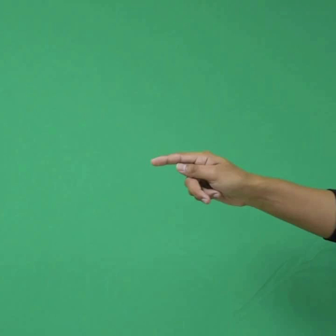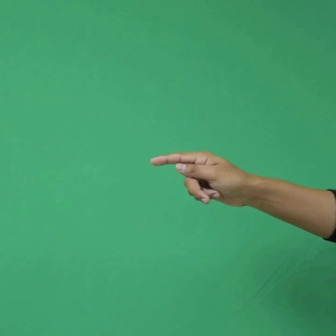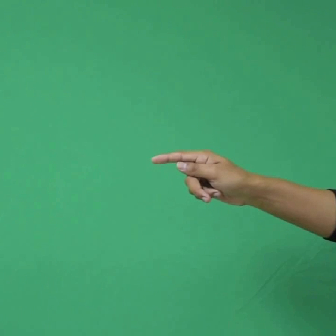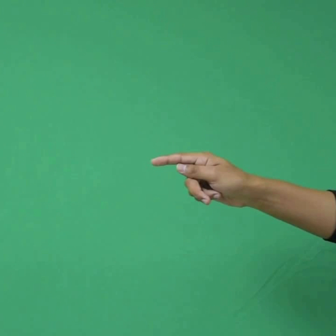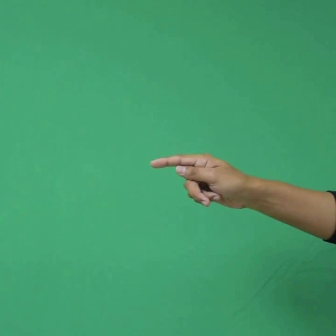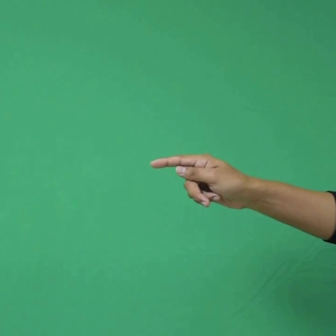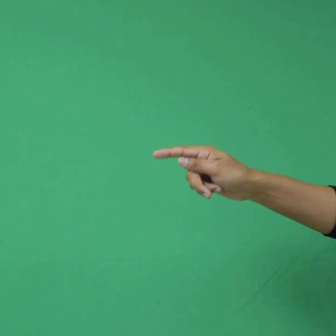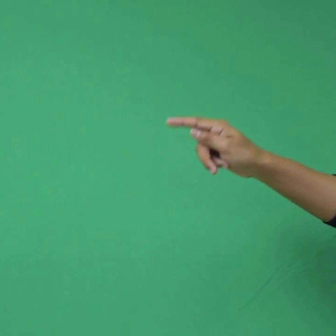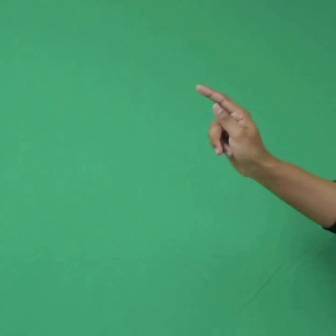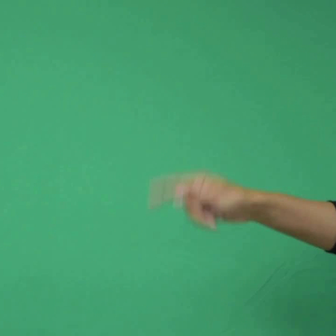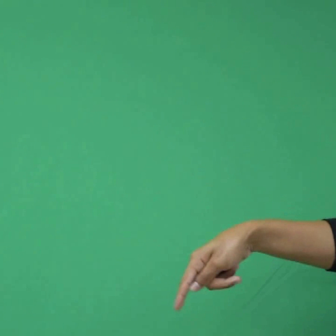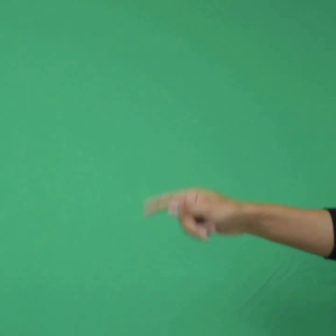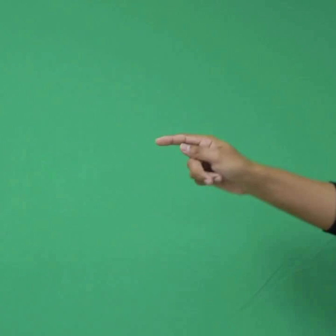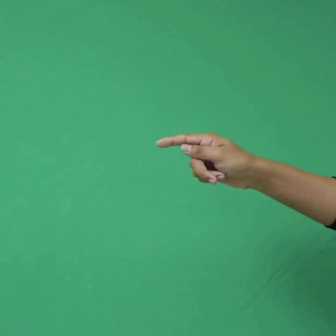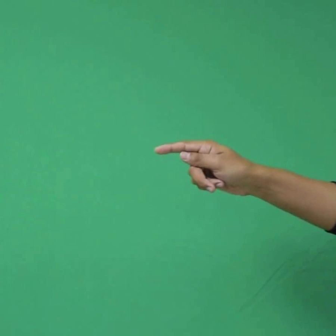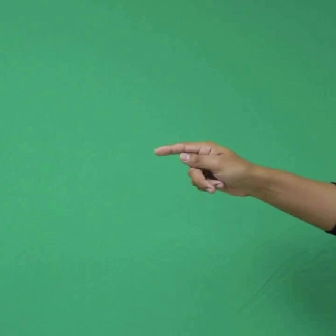K